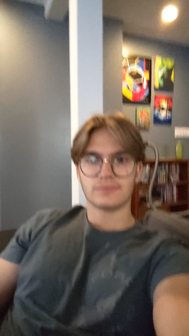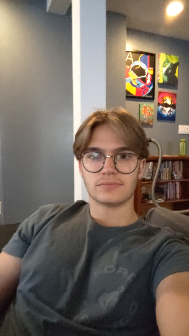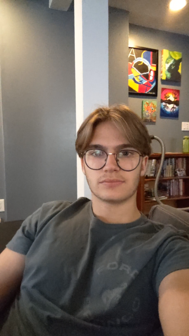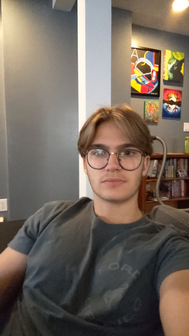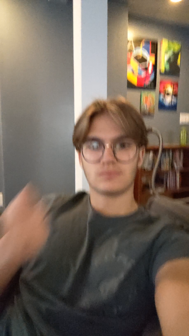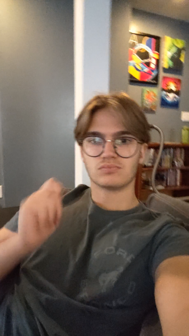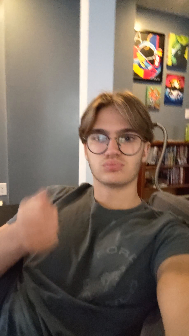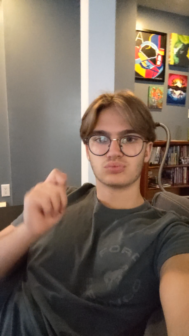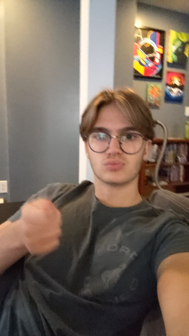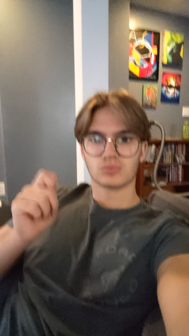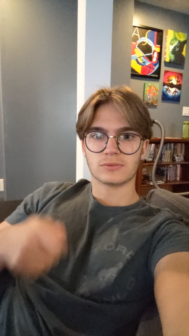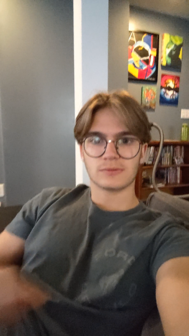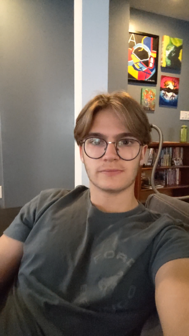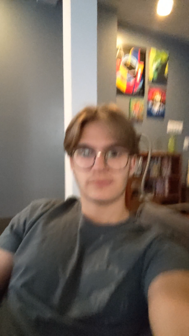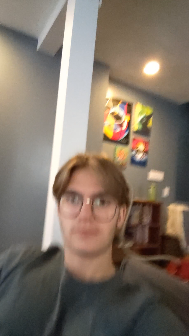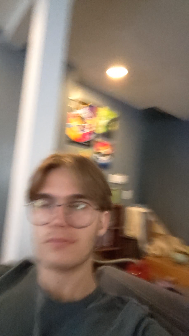cart